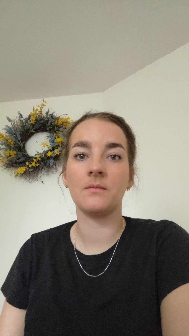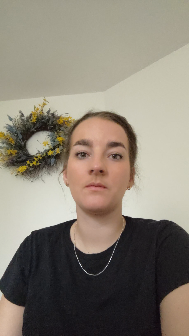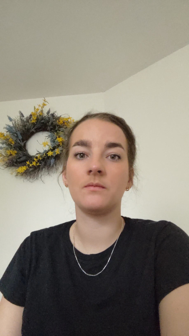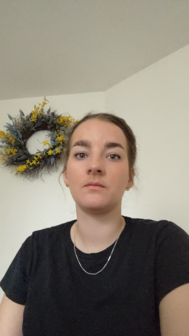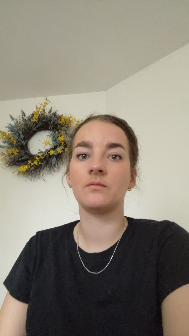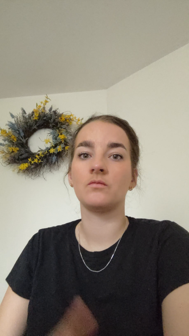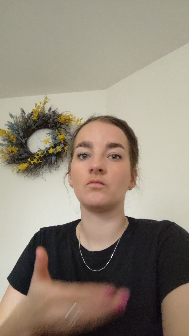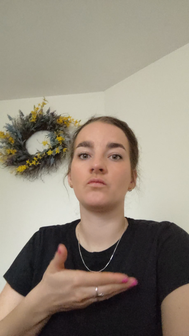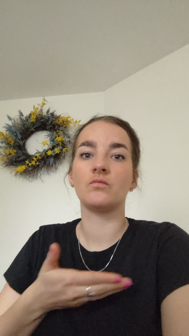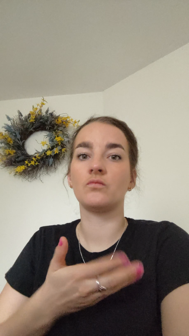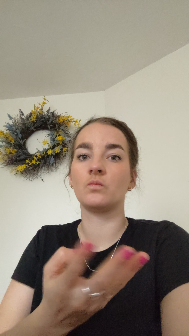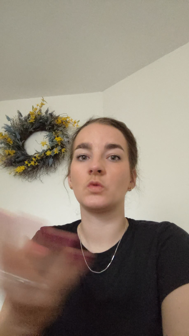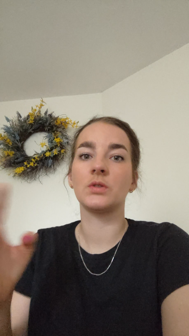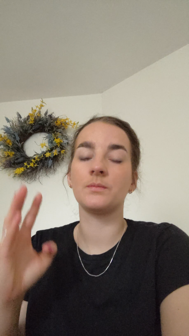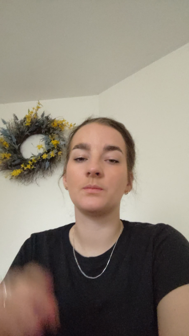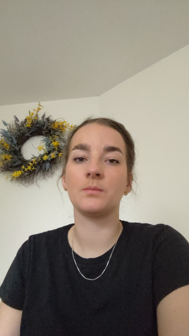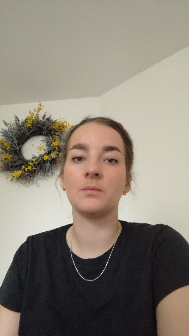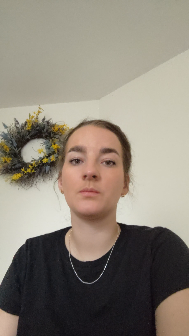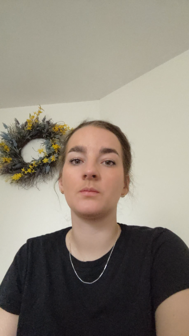crib